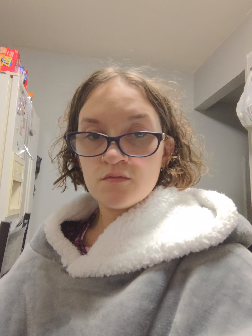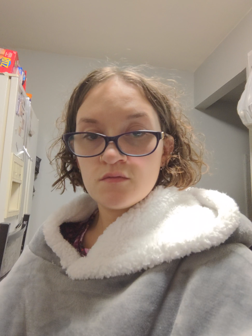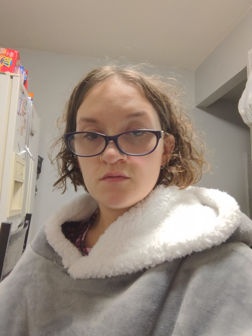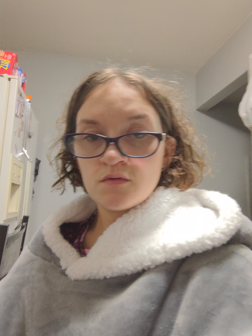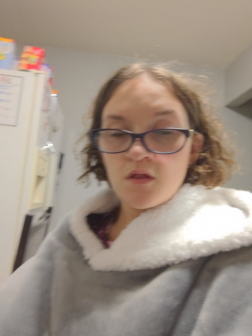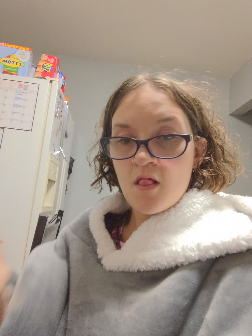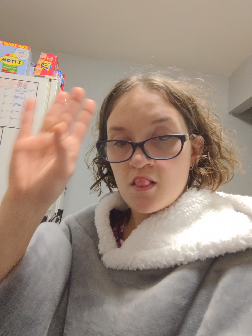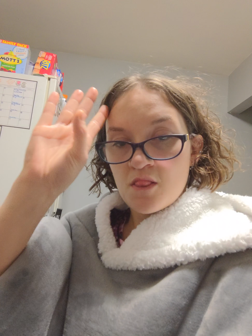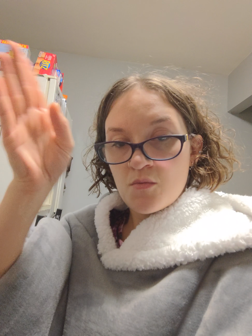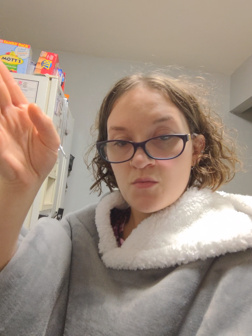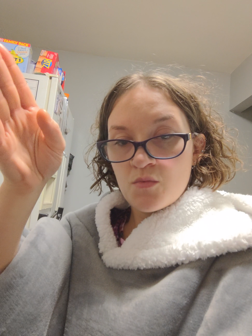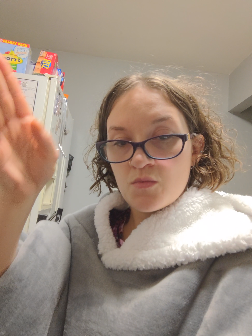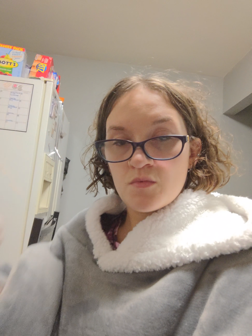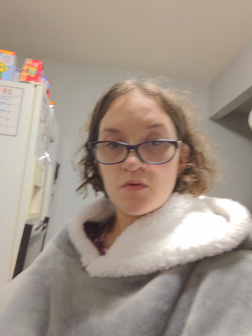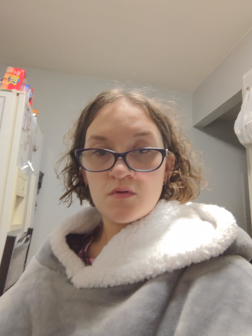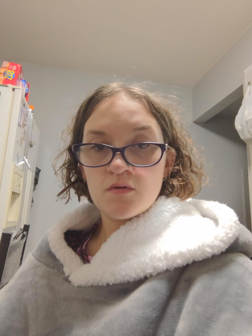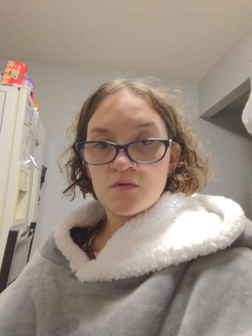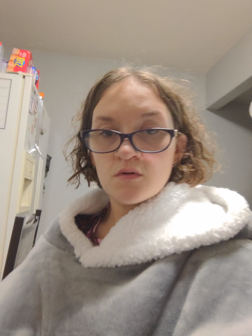hello